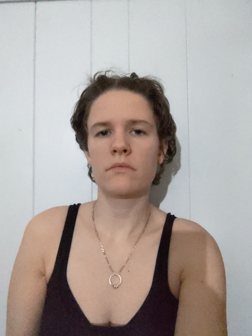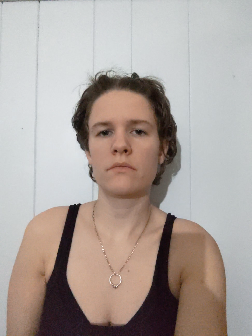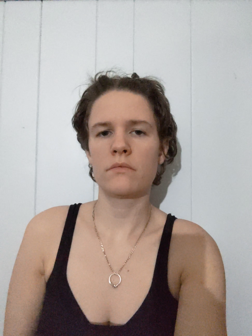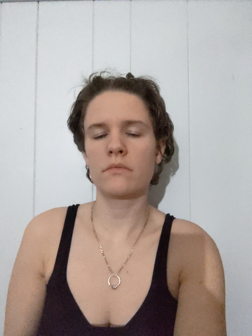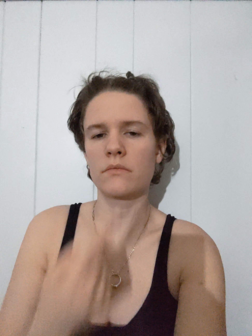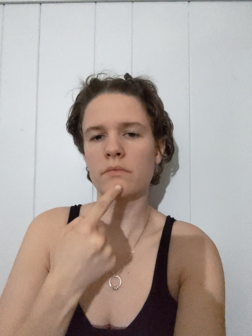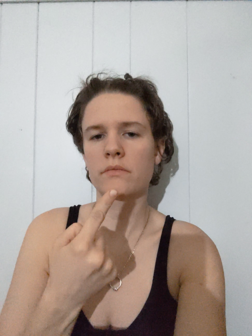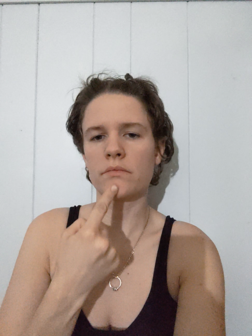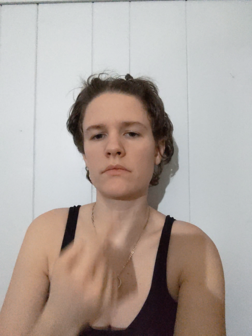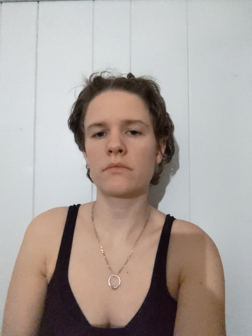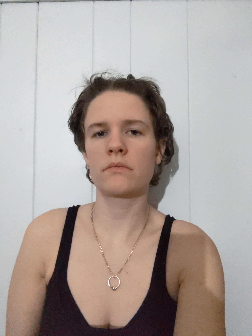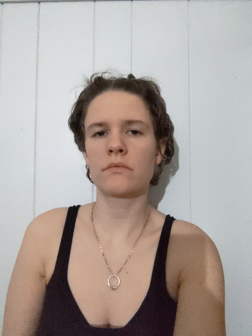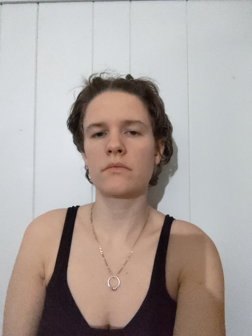say